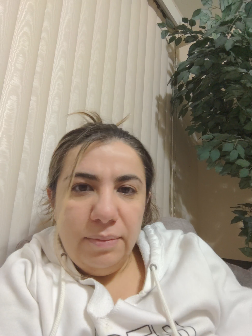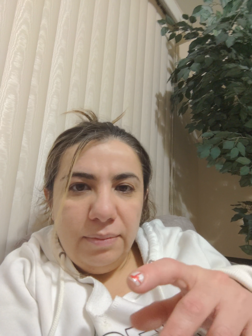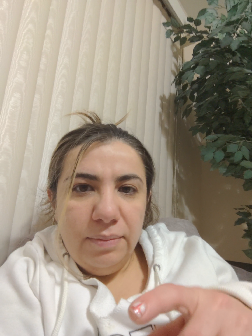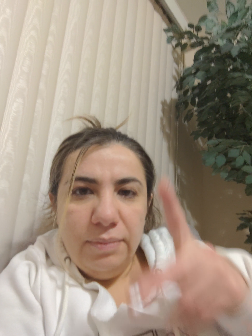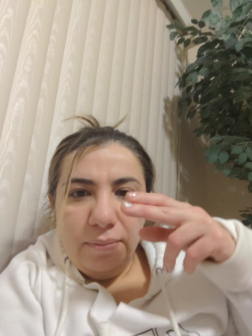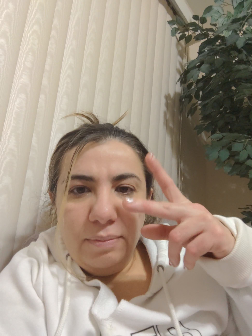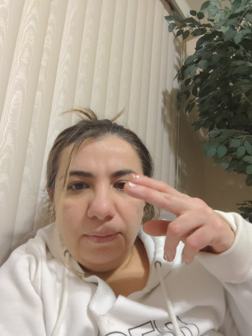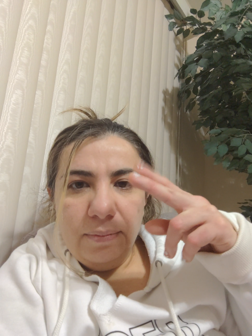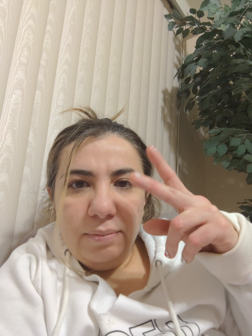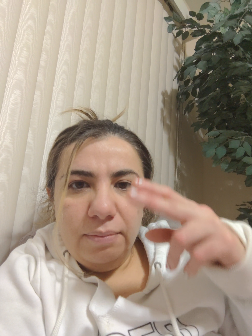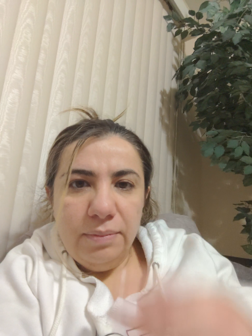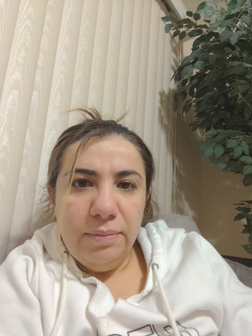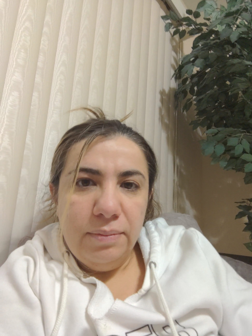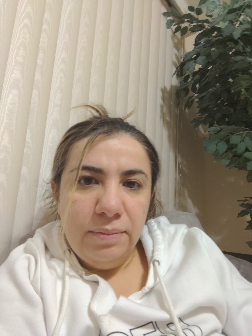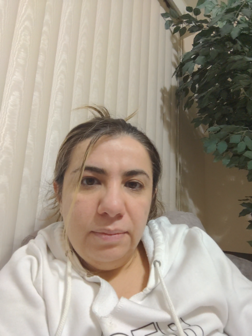scissors